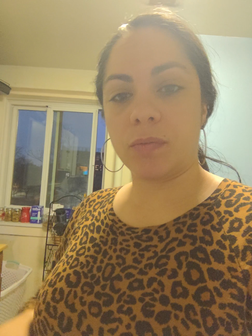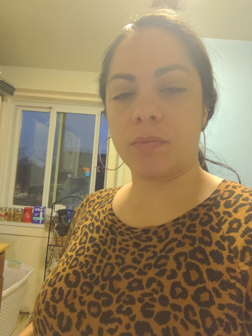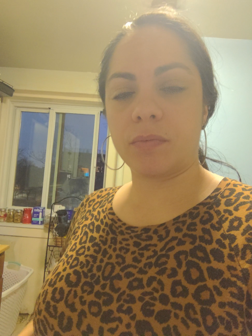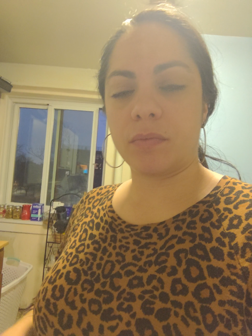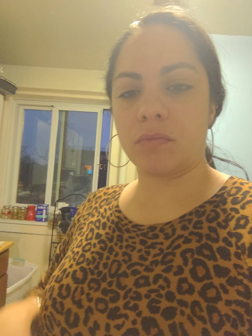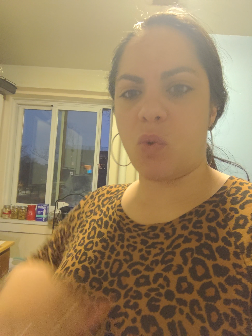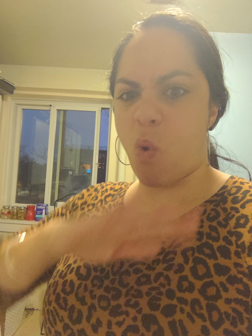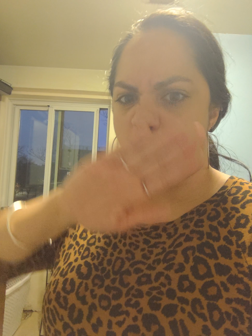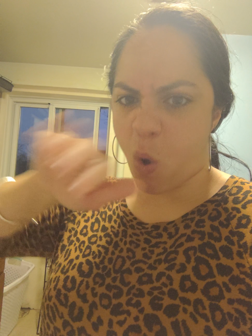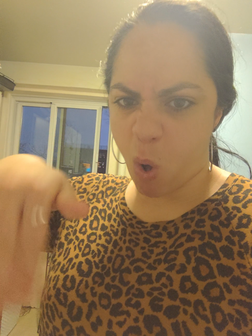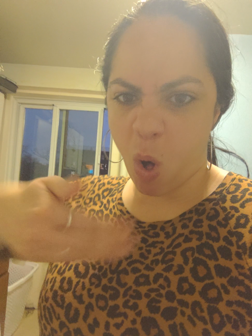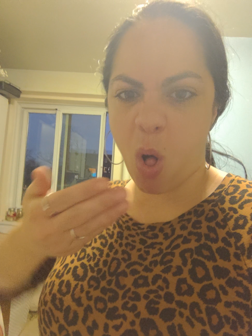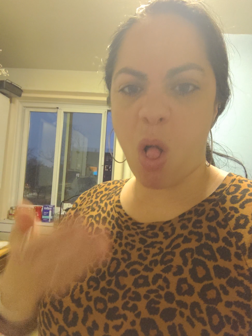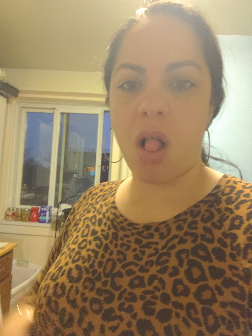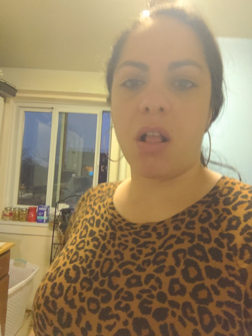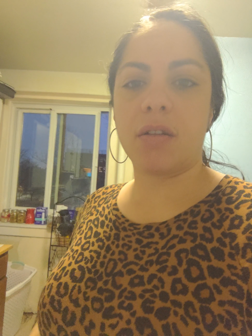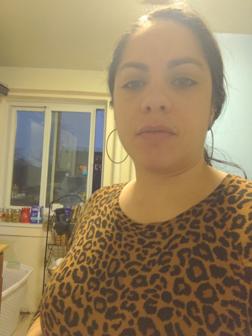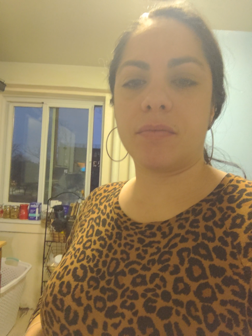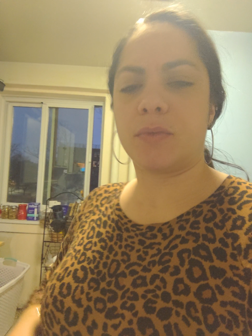all